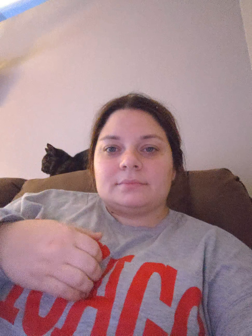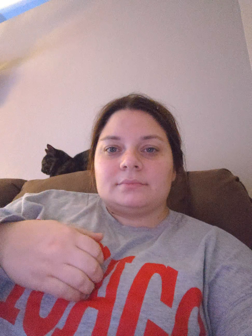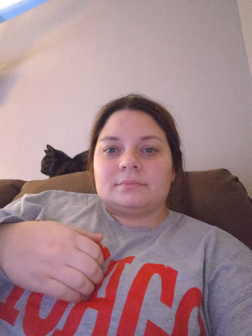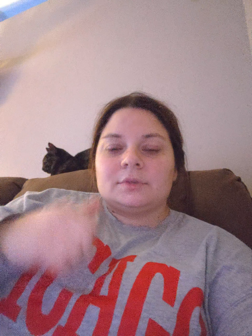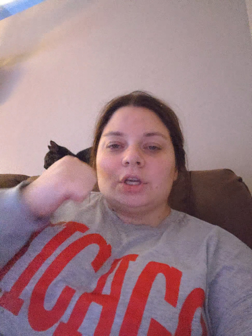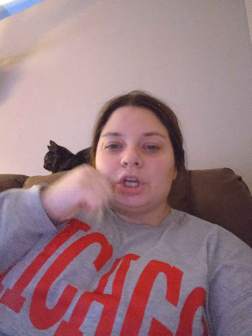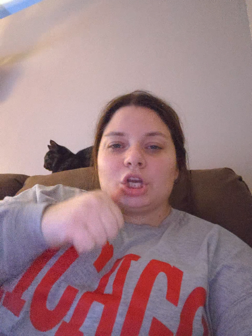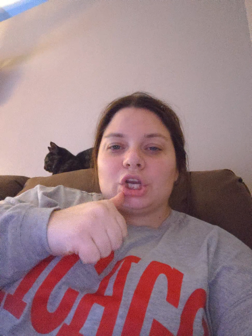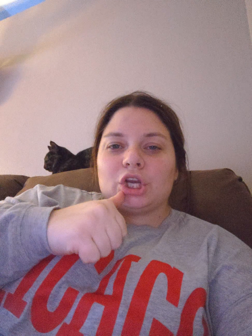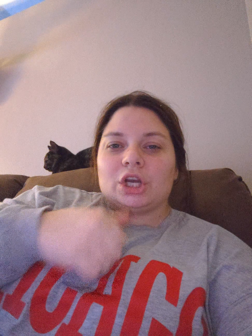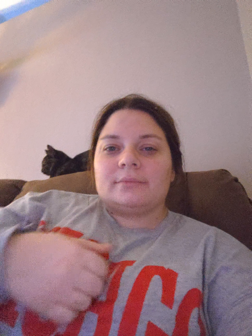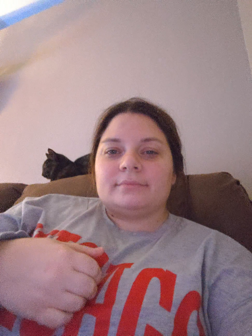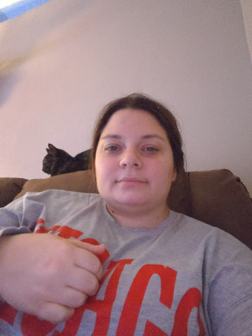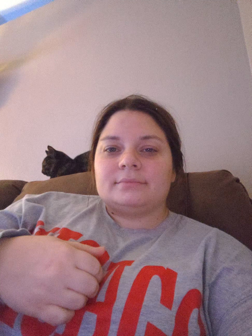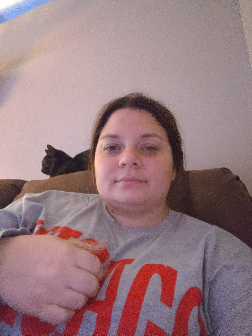girl